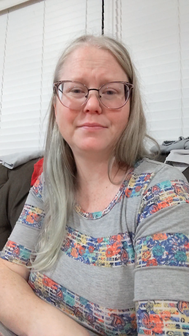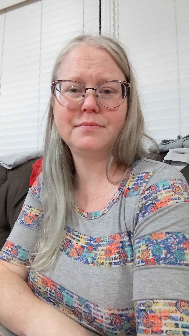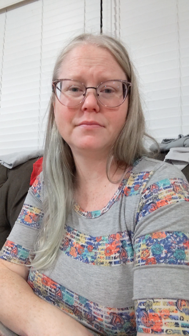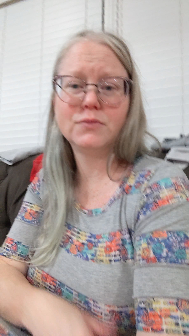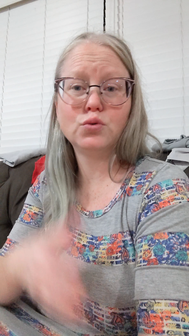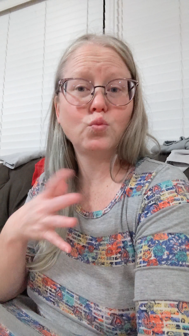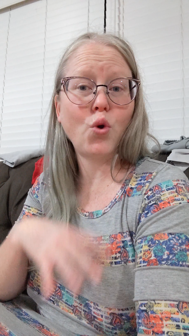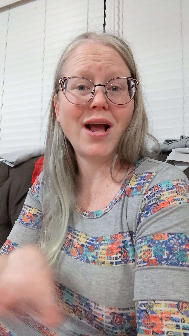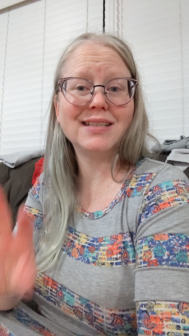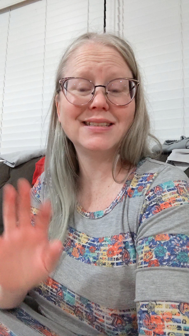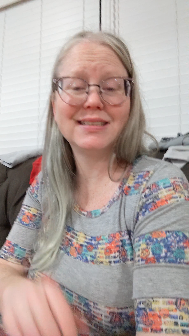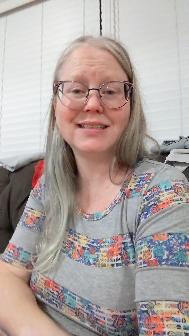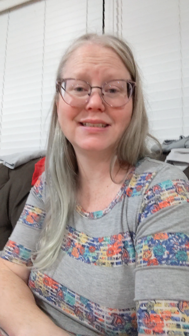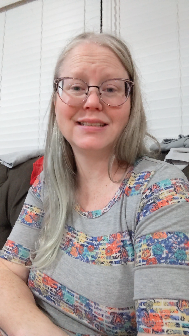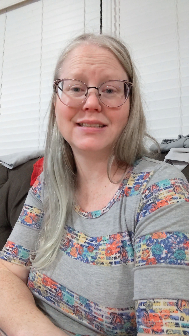dress